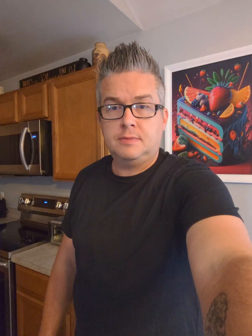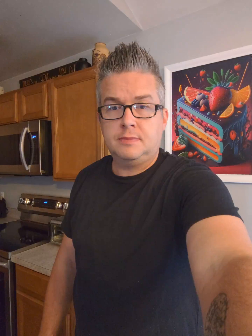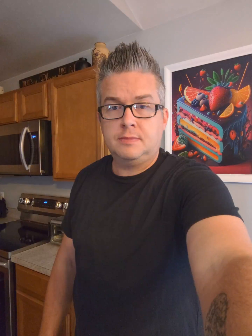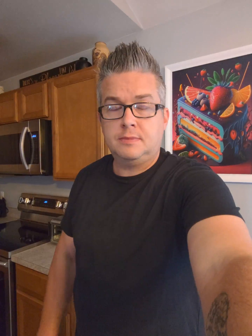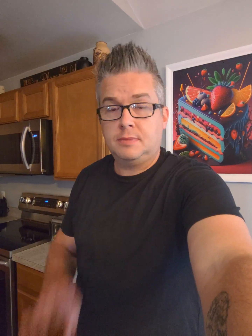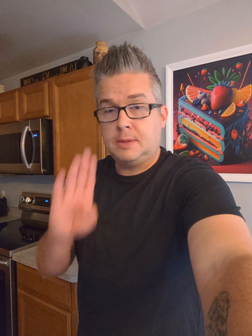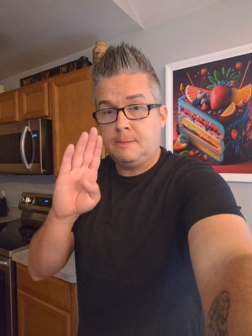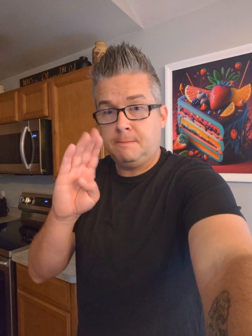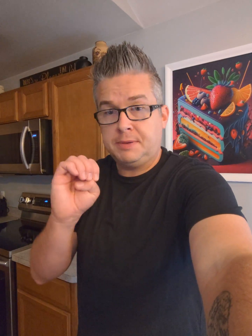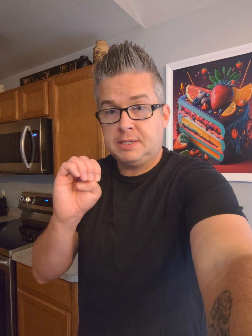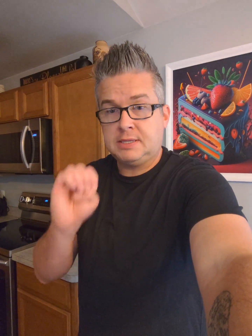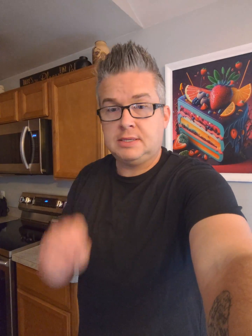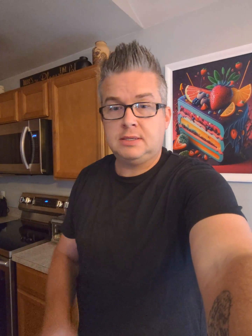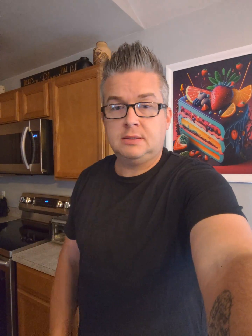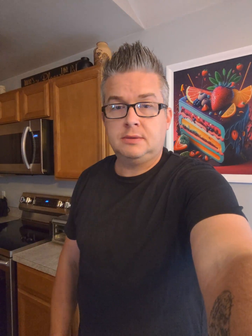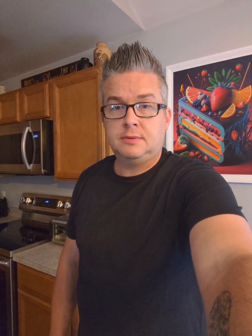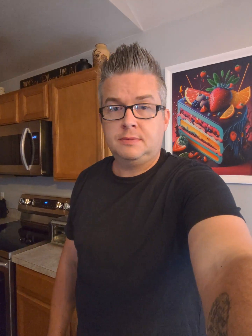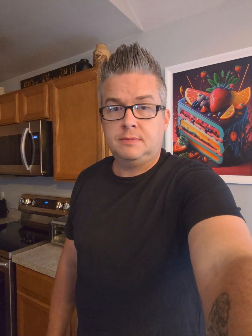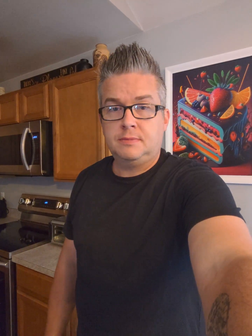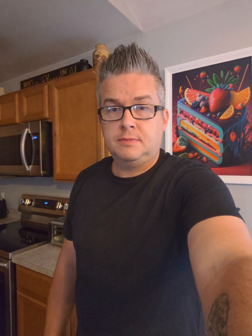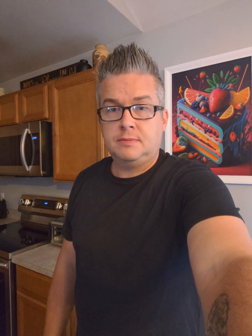be